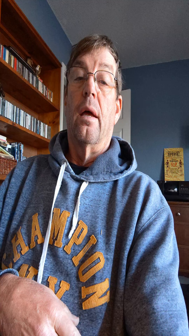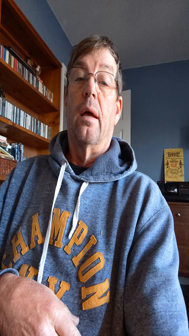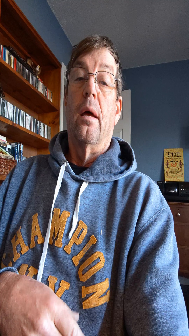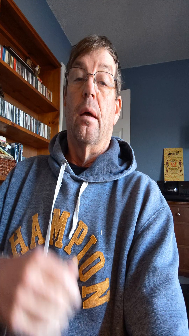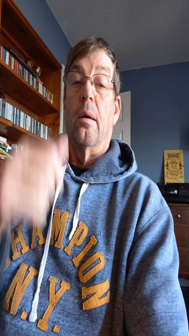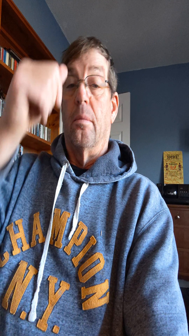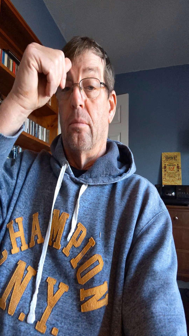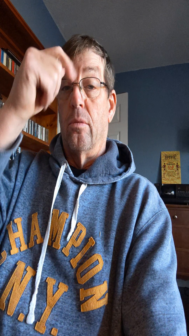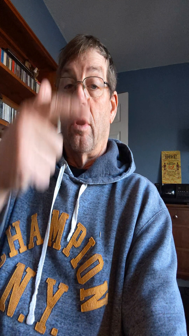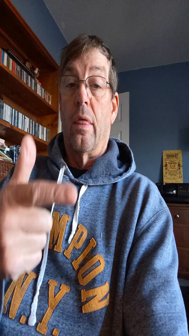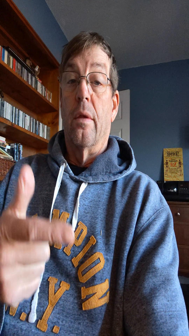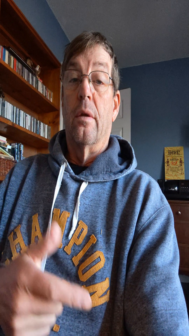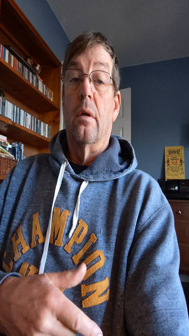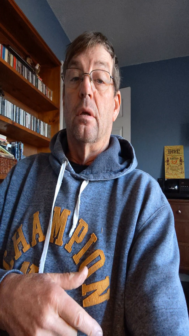brother